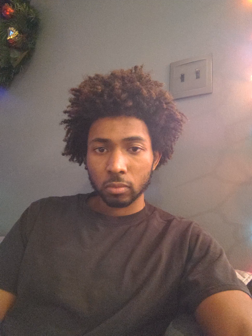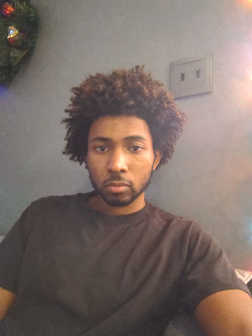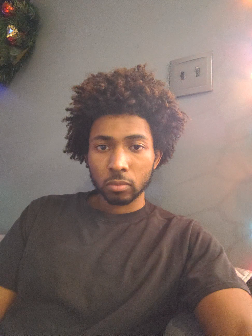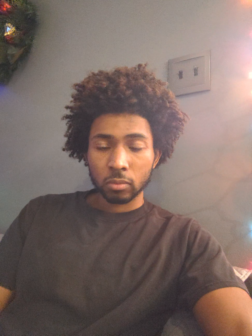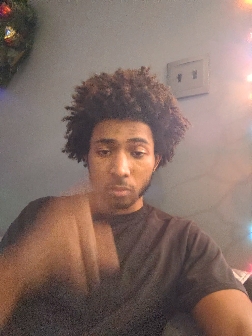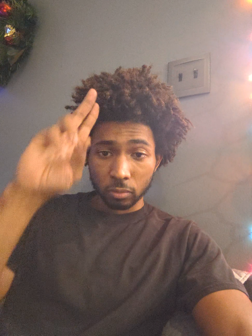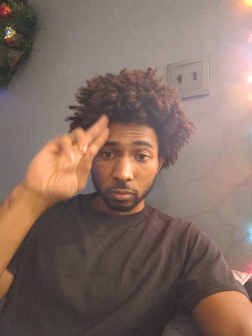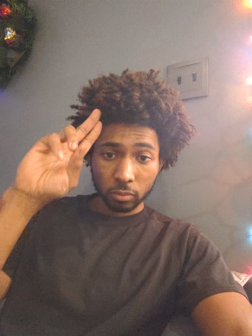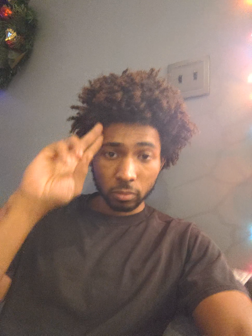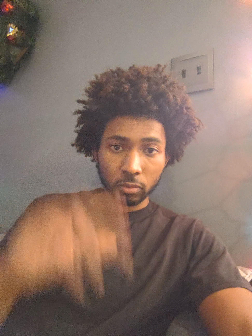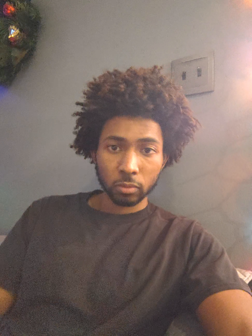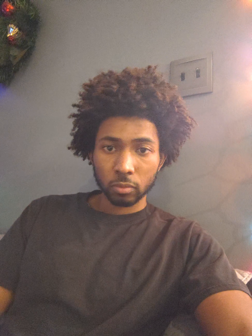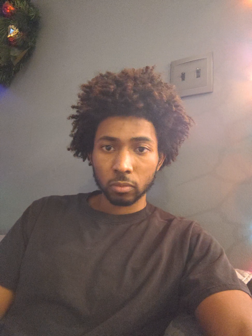uncle